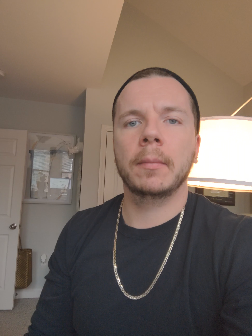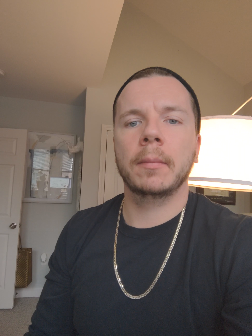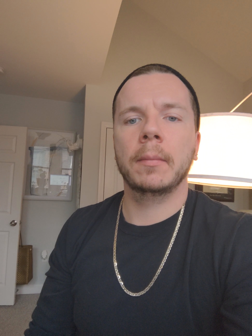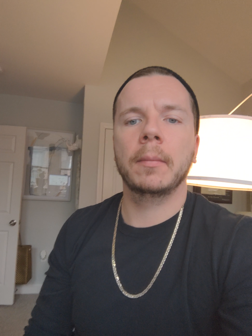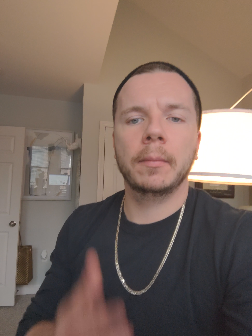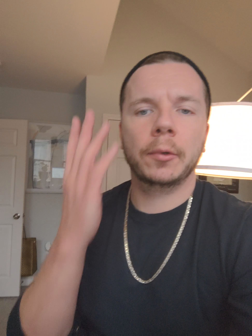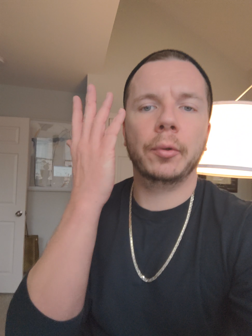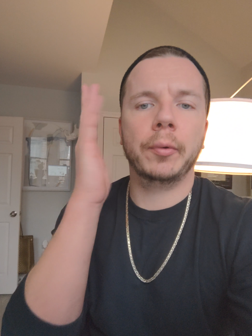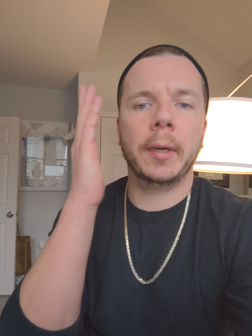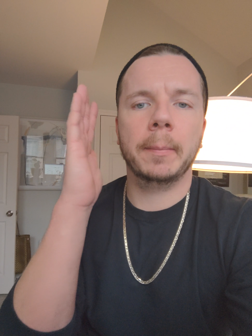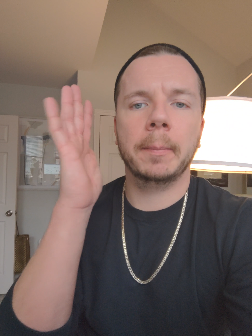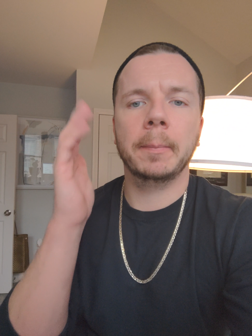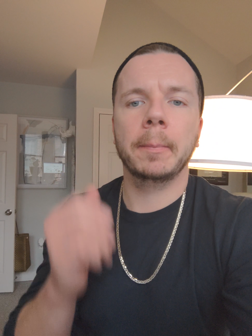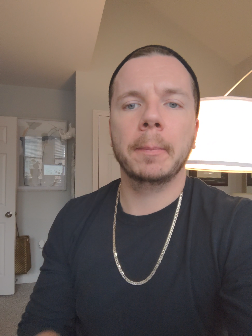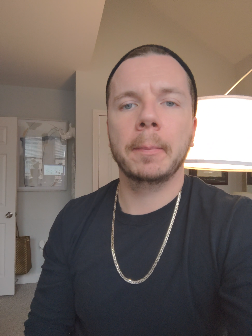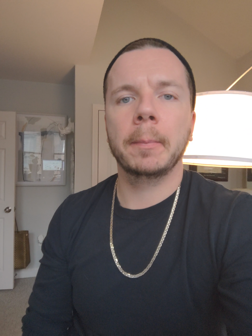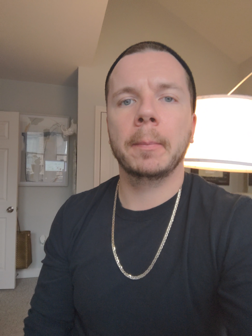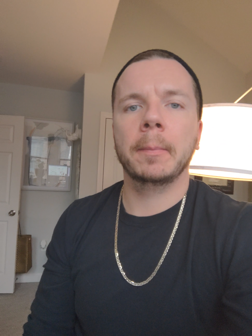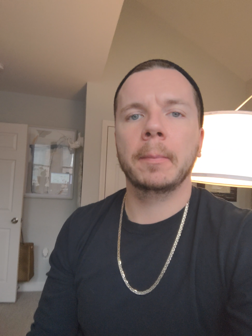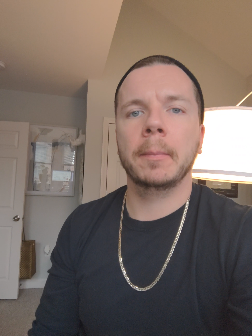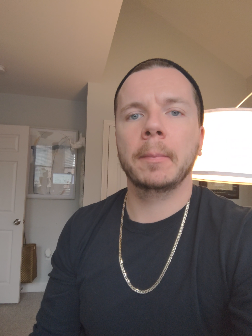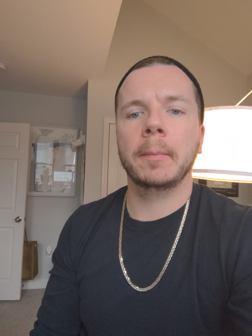tree